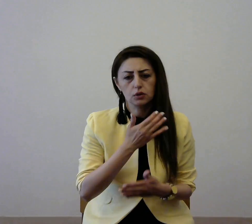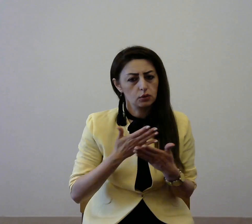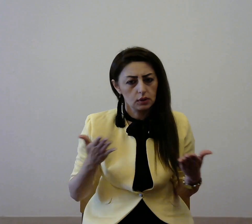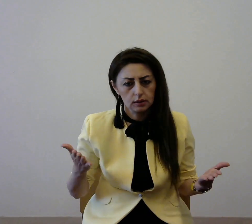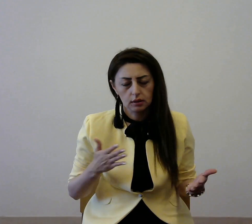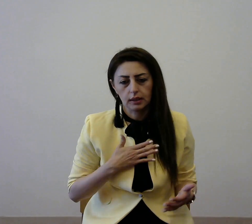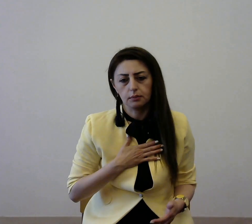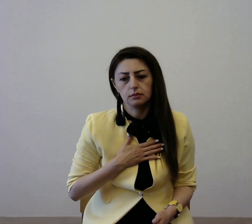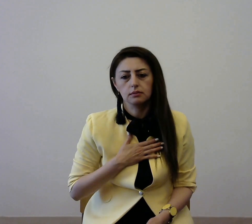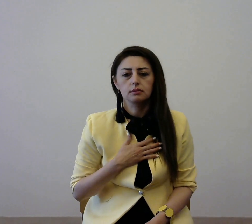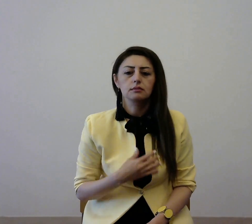edir